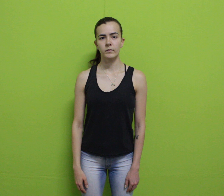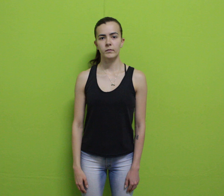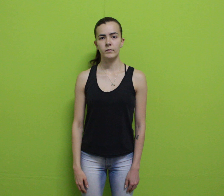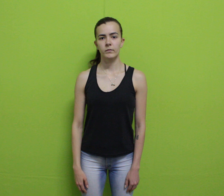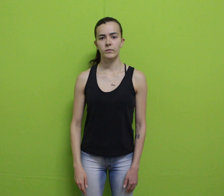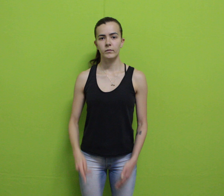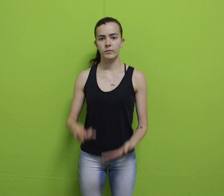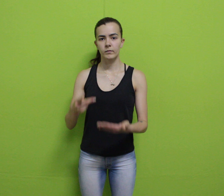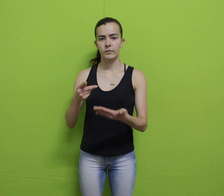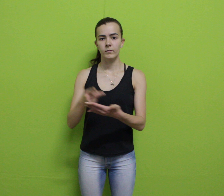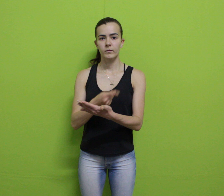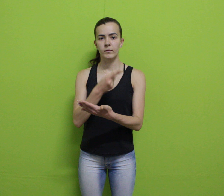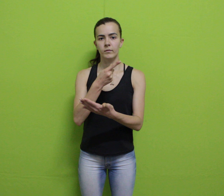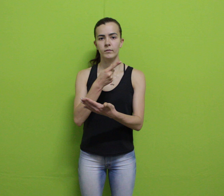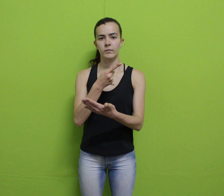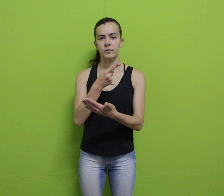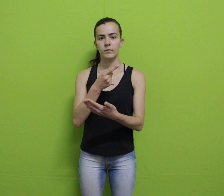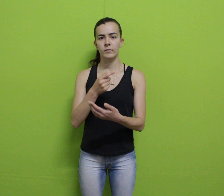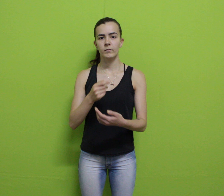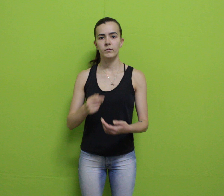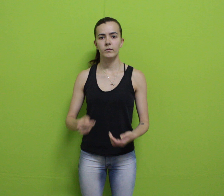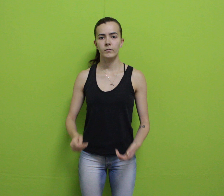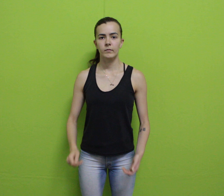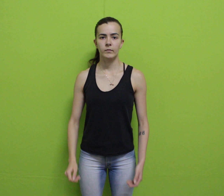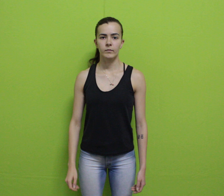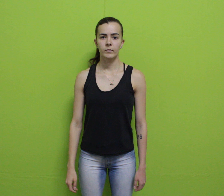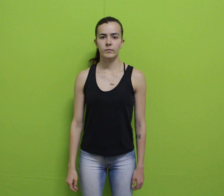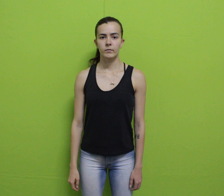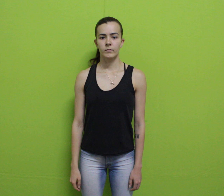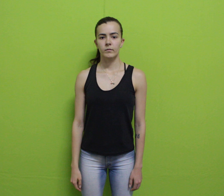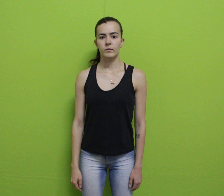acontecer